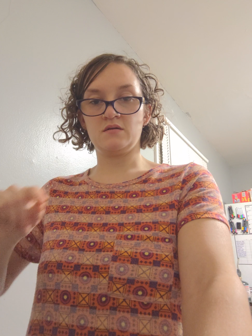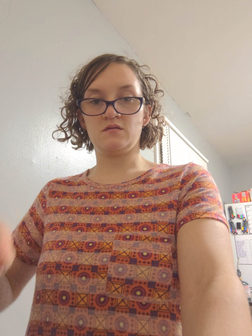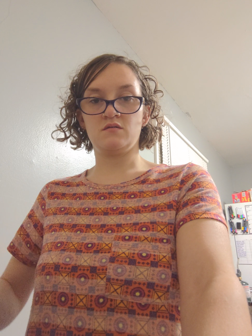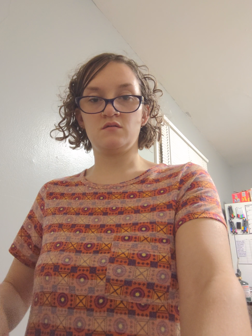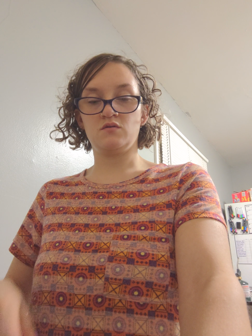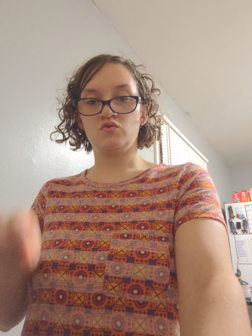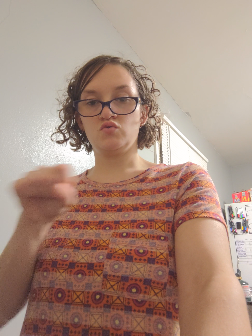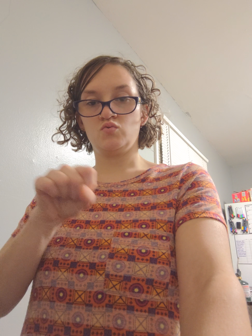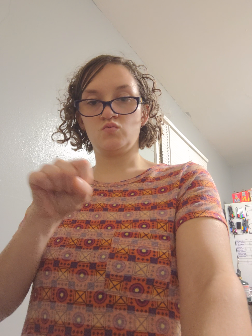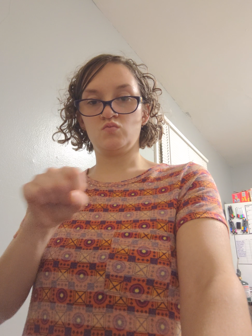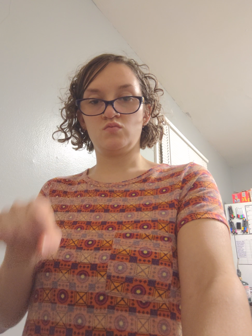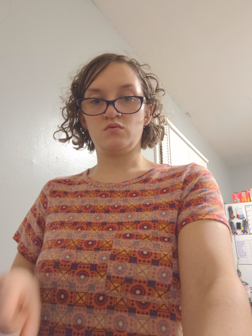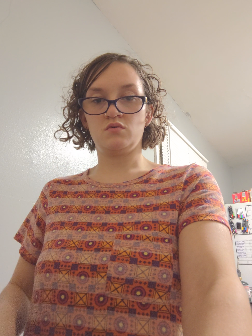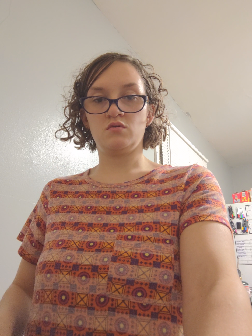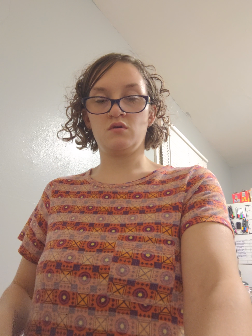shoe